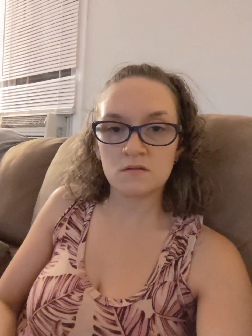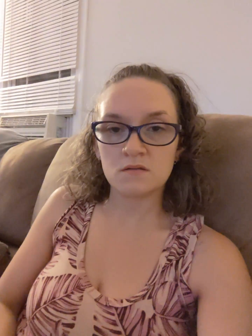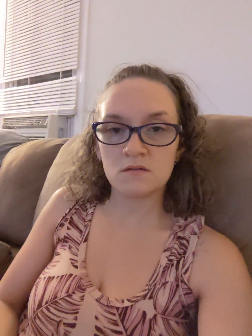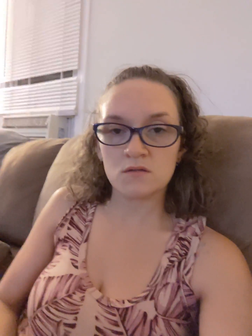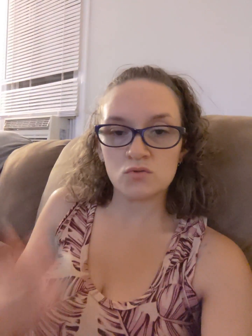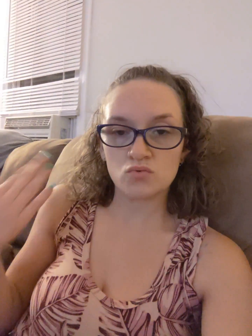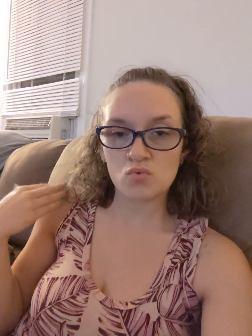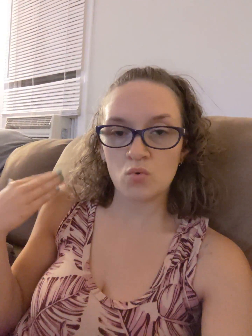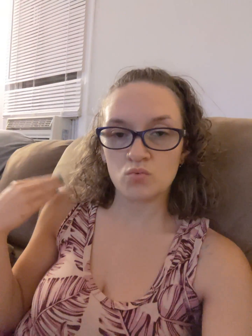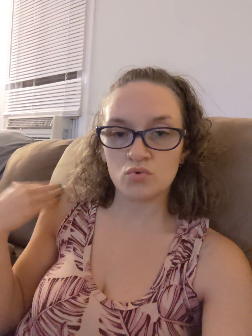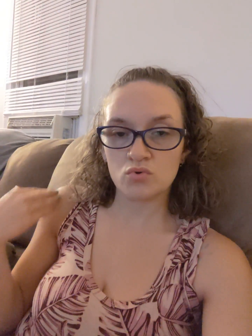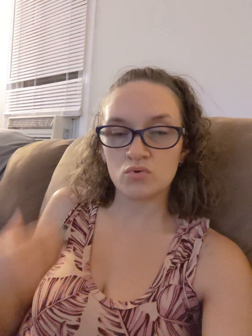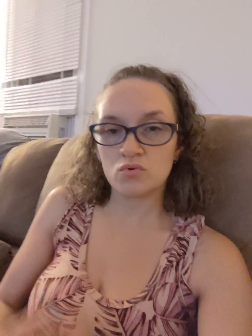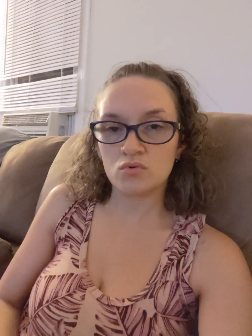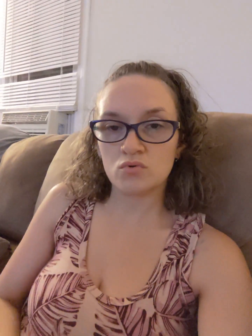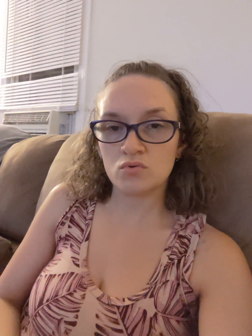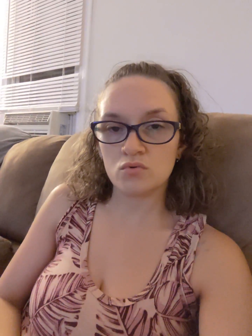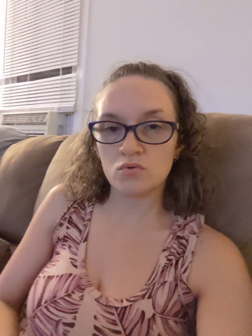shoulder